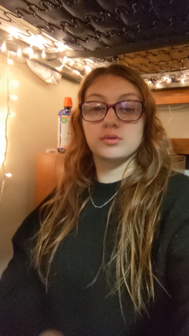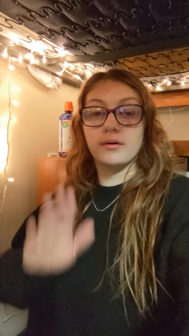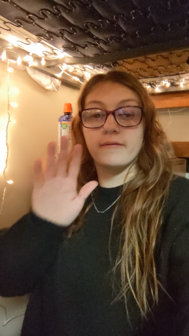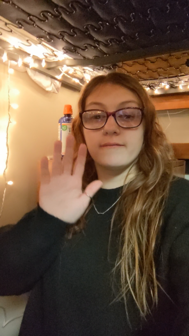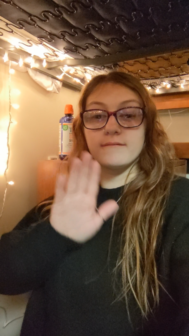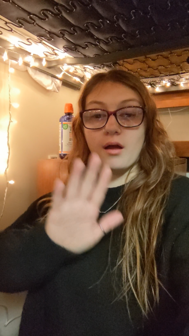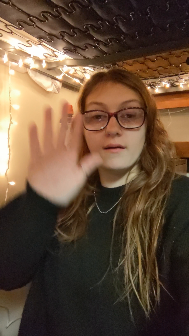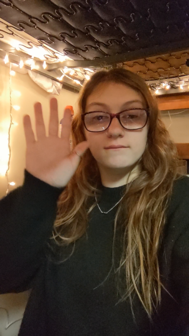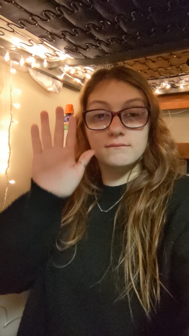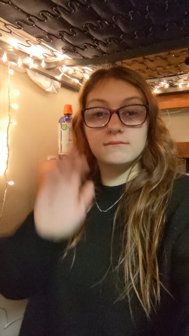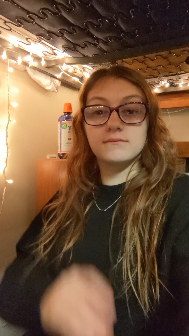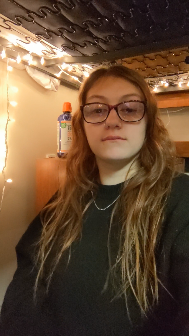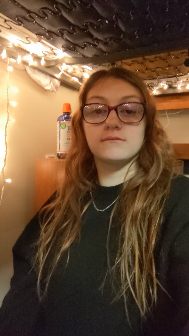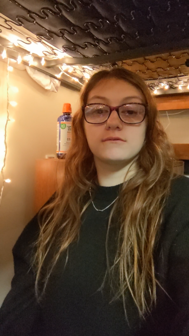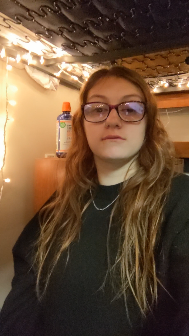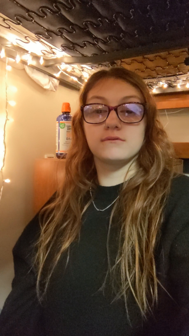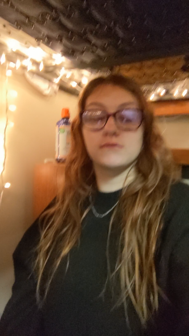give me five